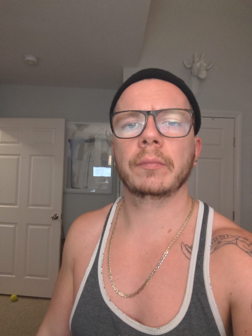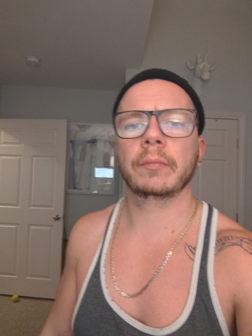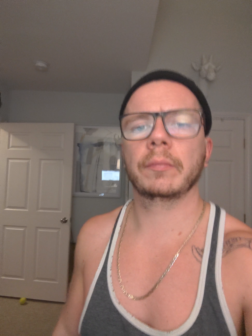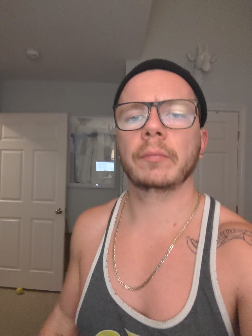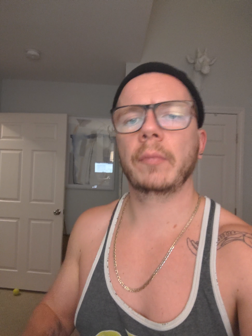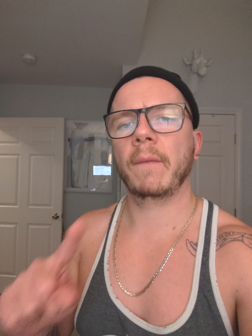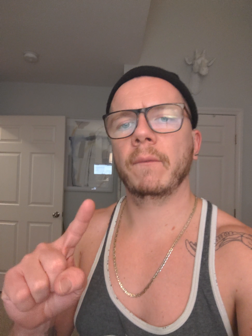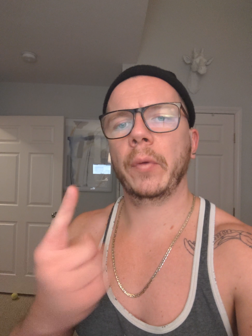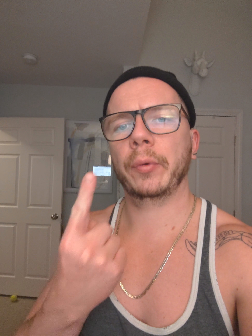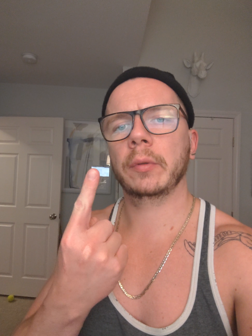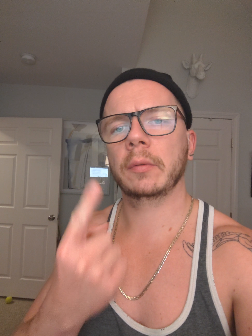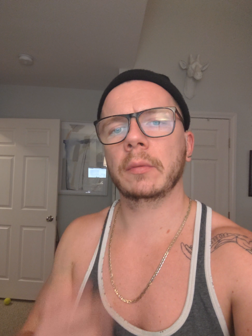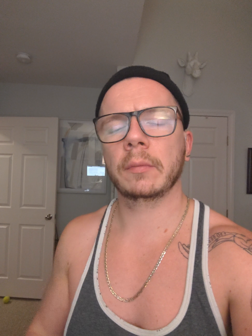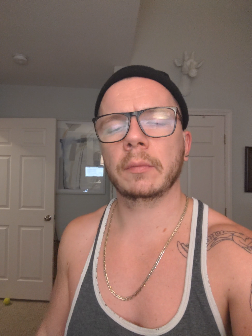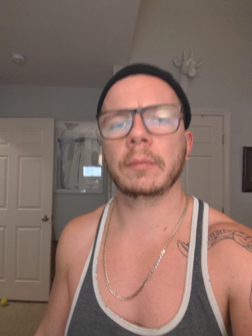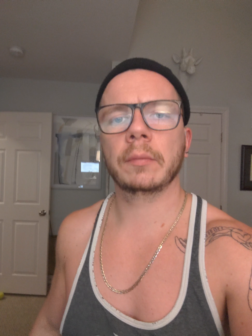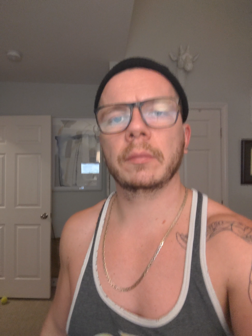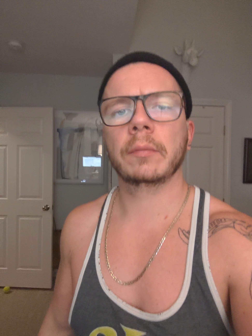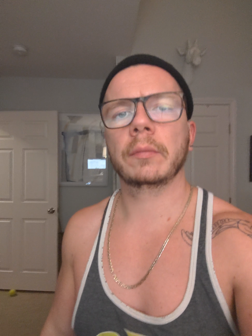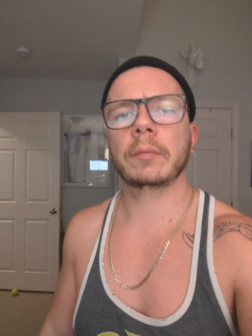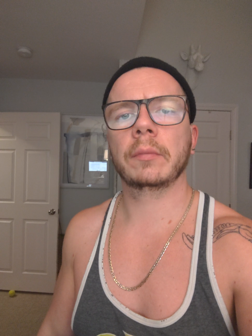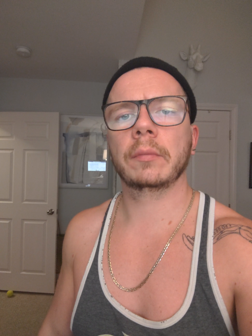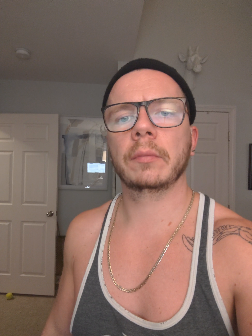first